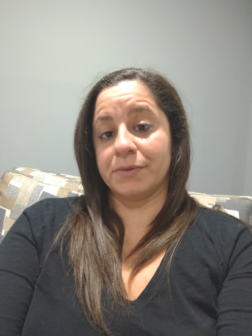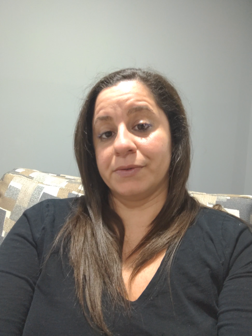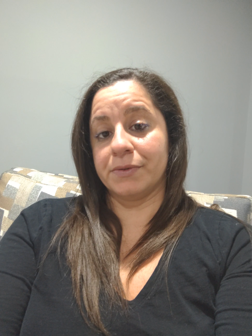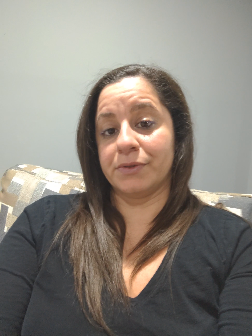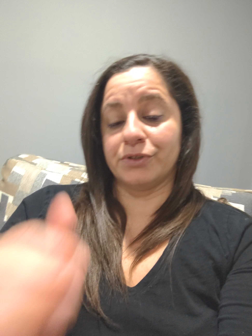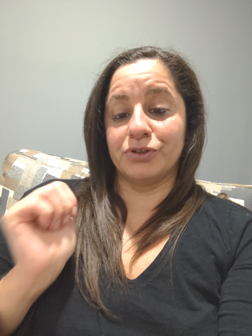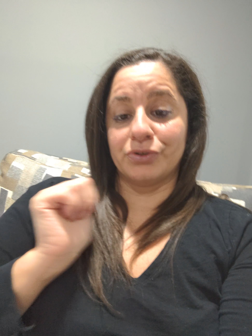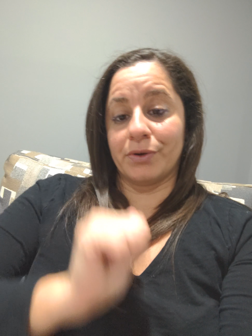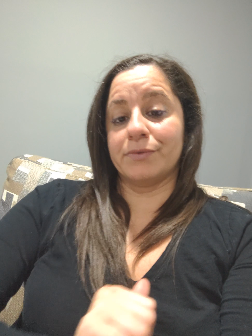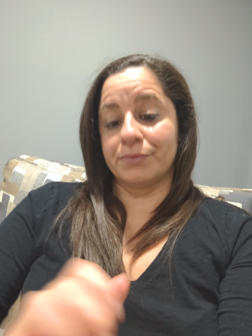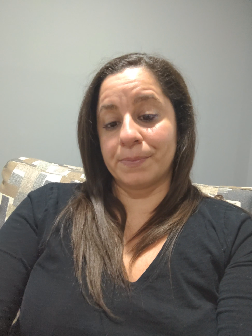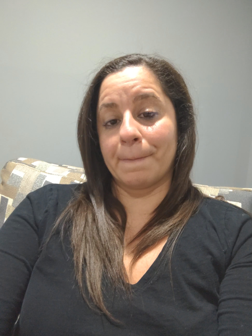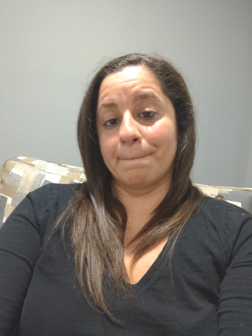jacket